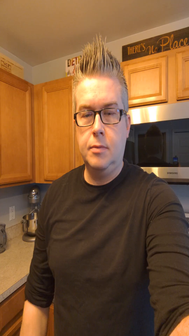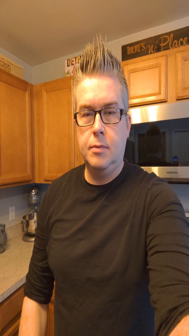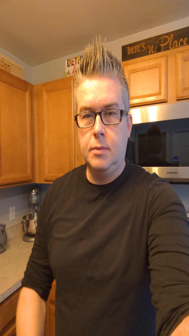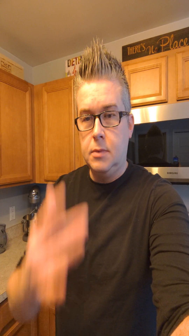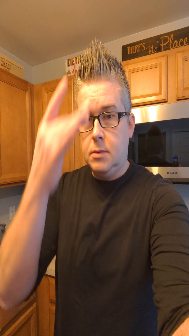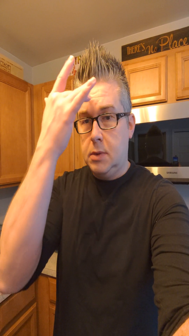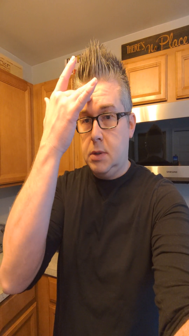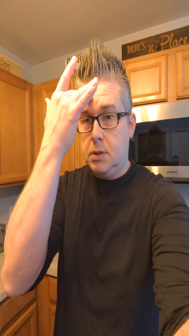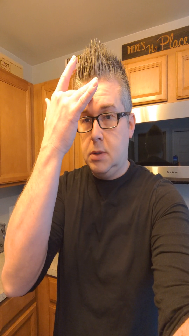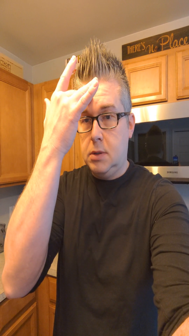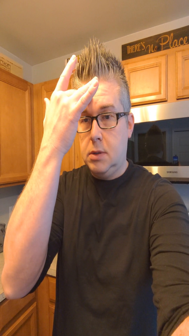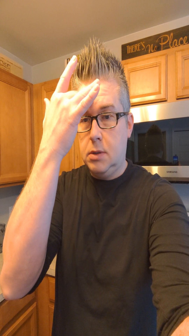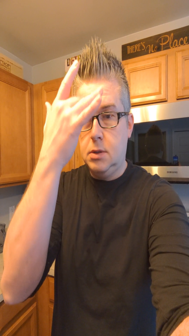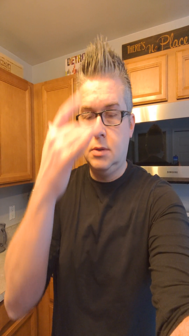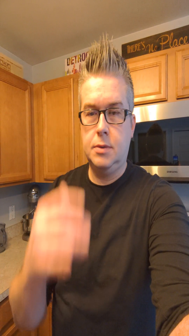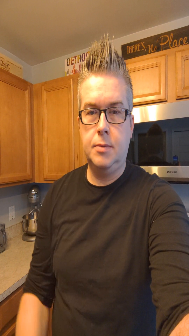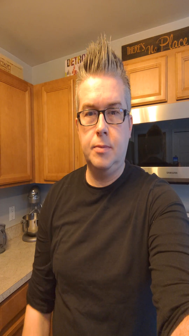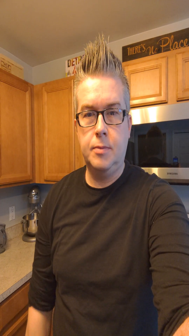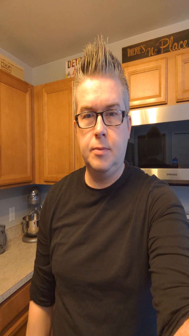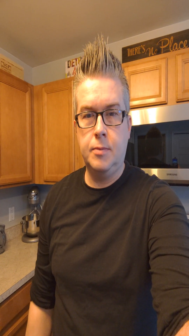sick